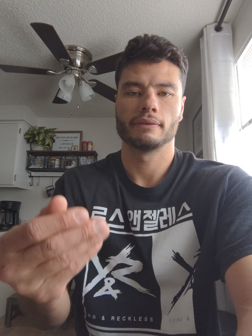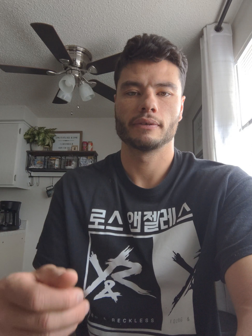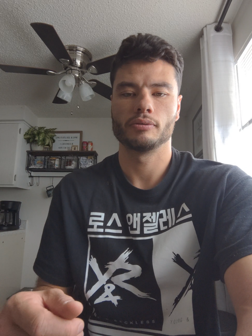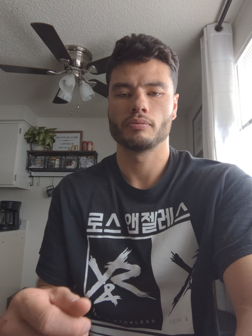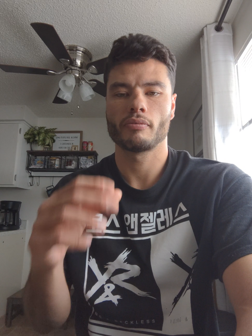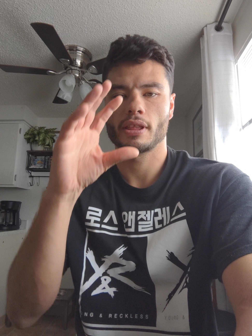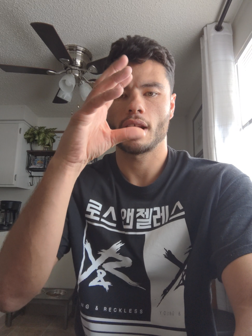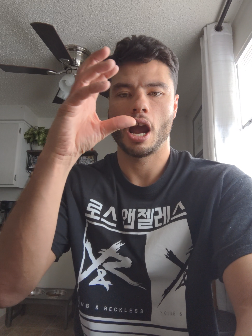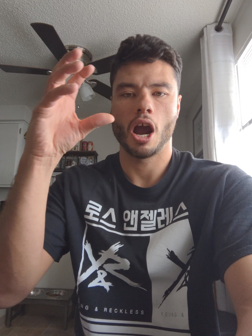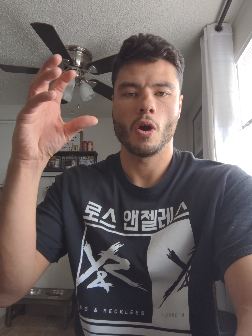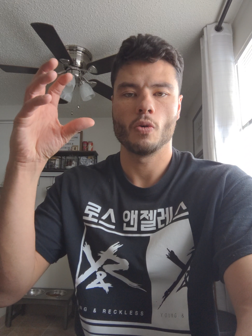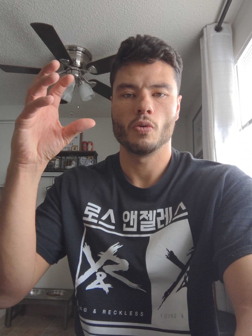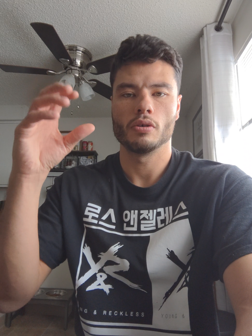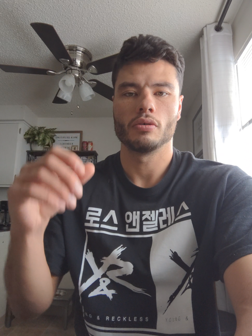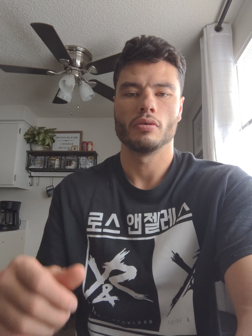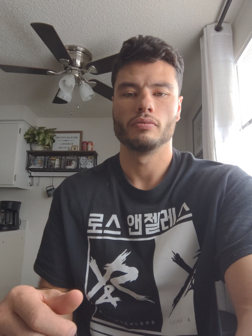cloud